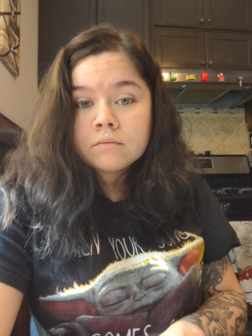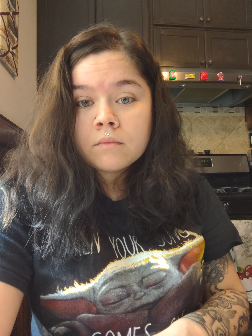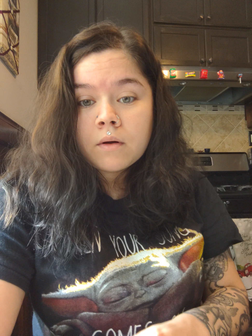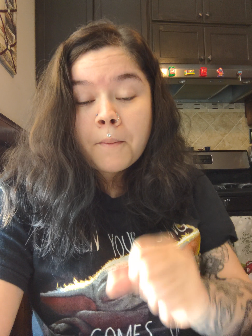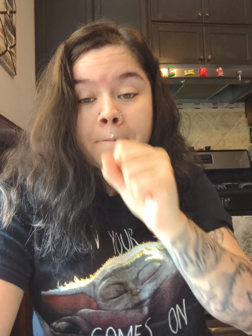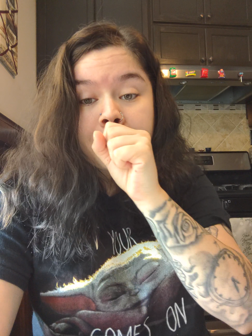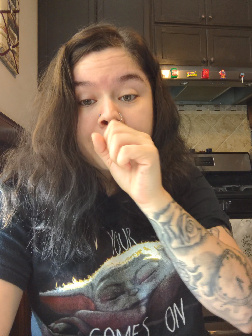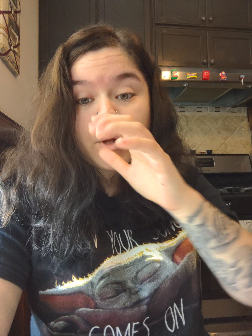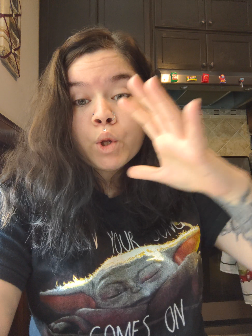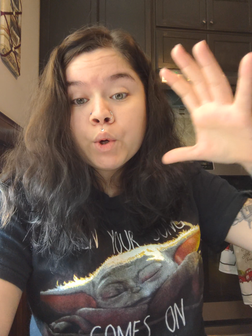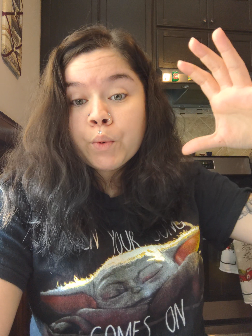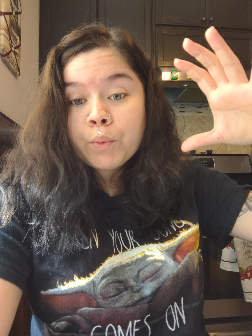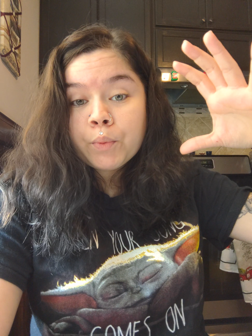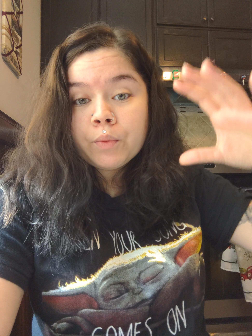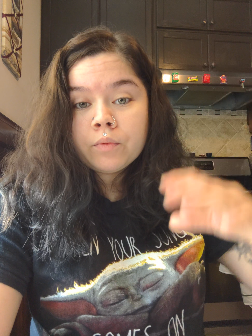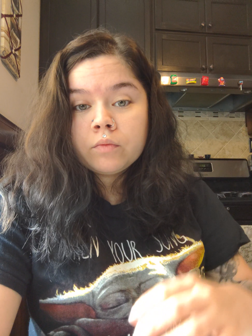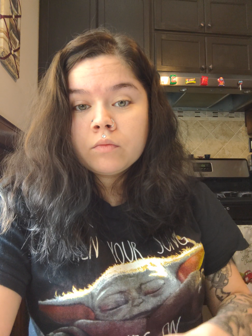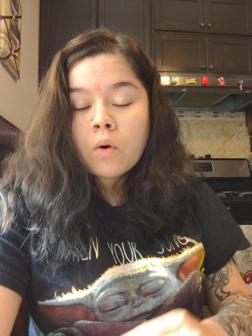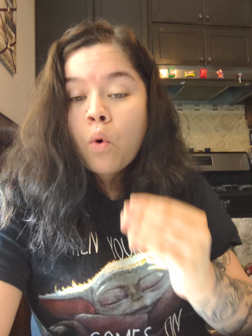balloon